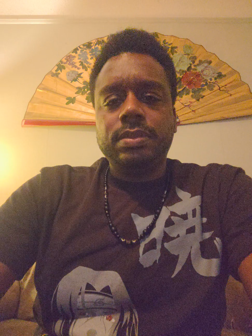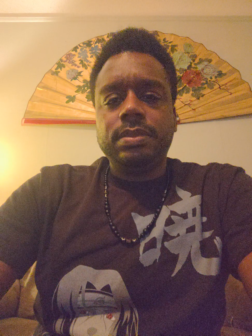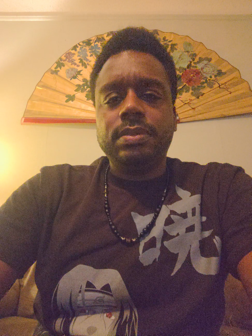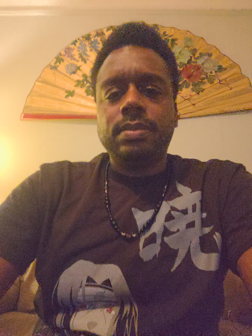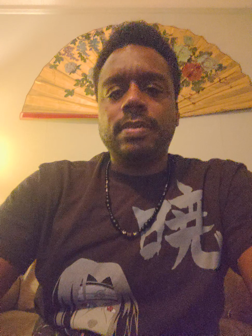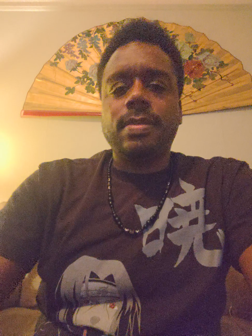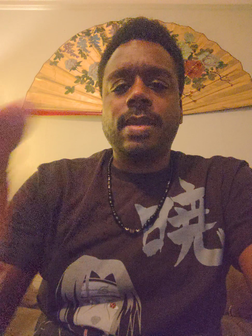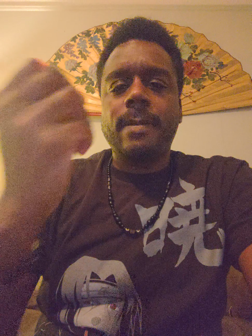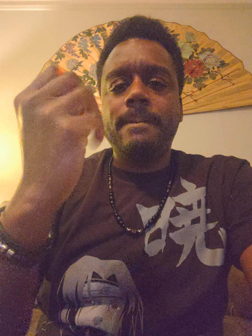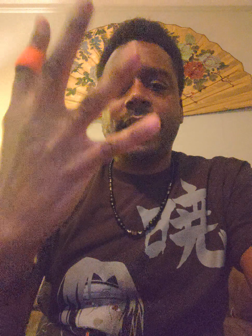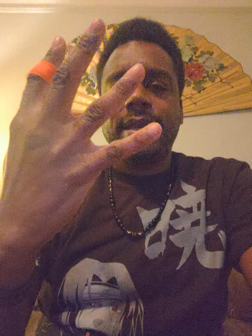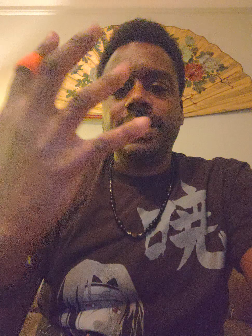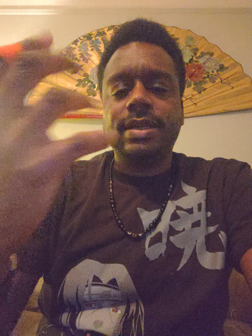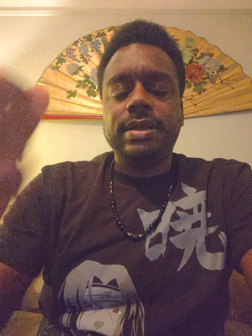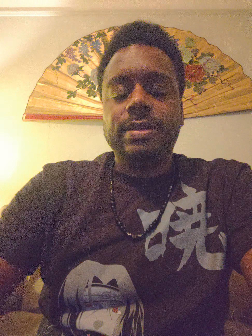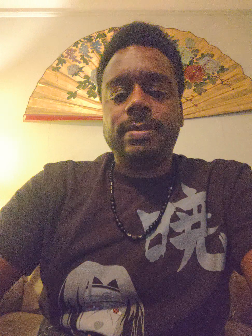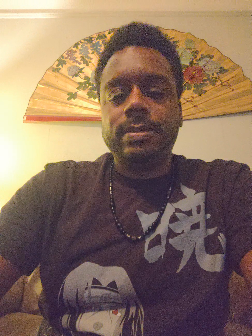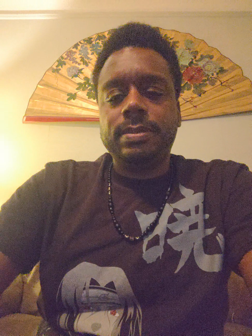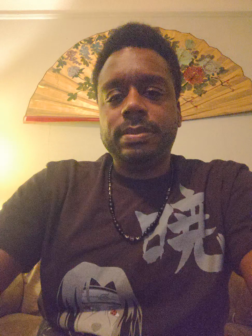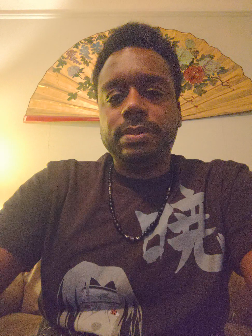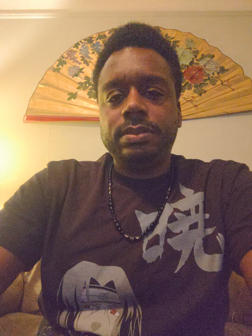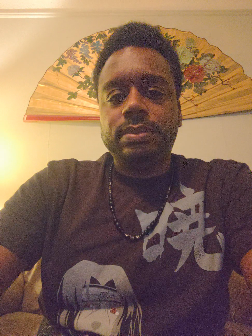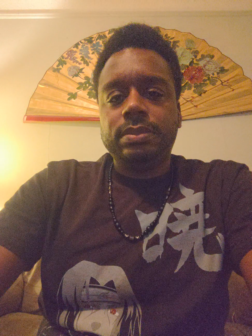many